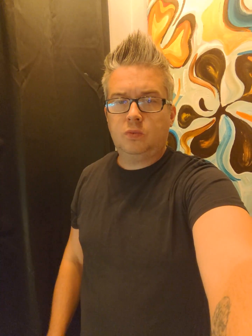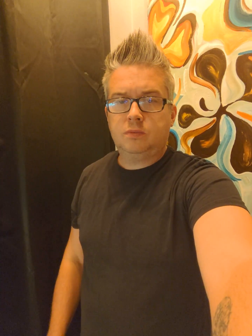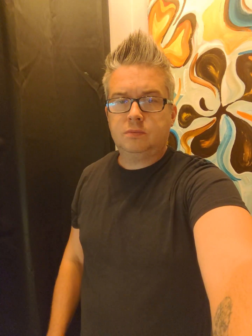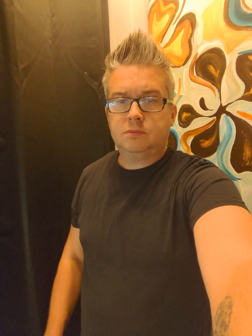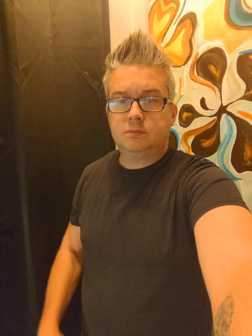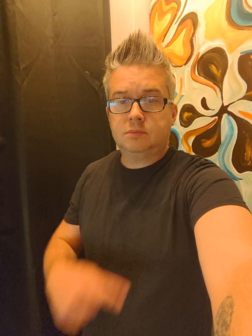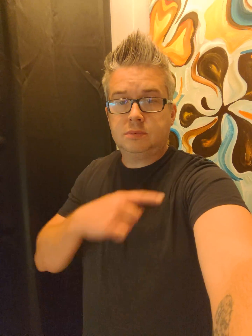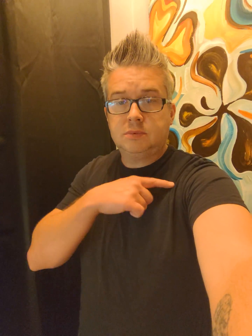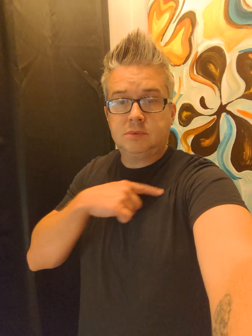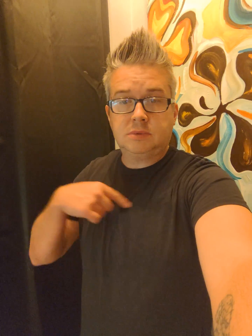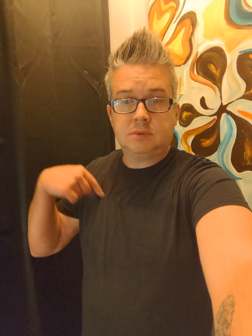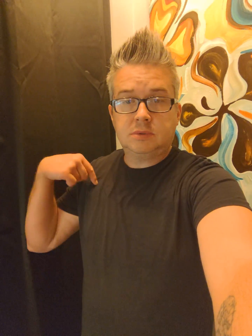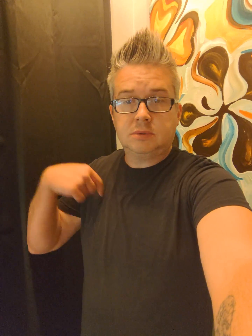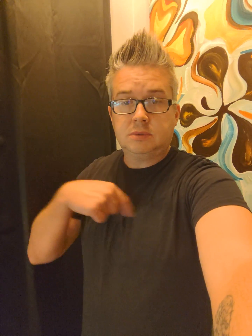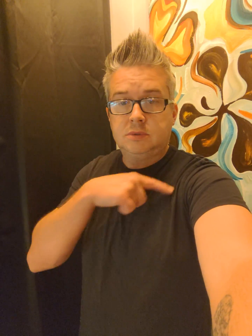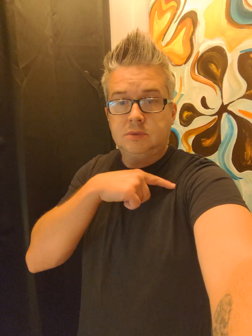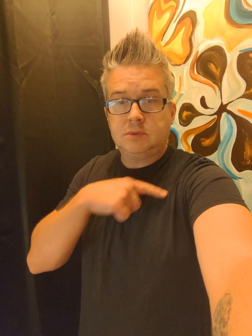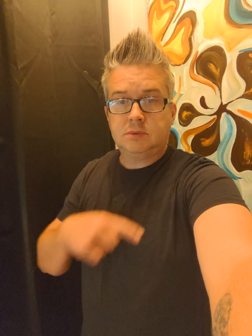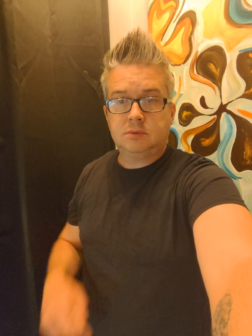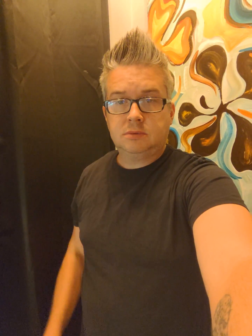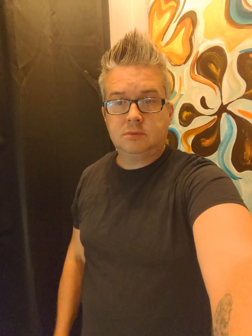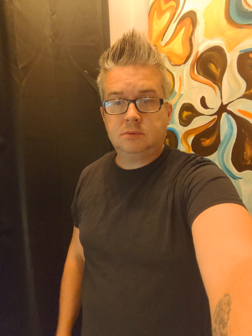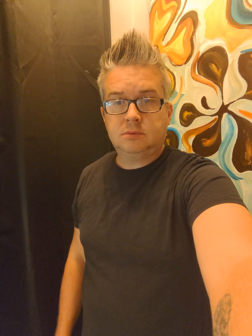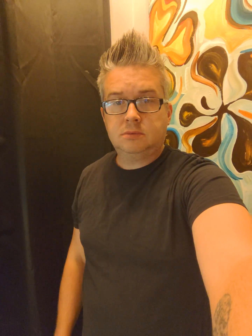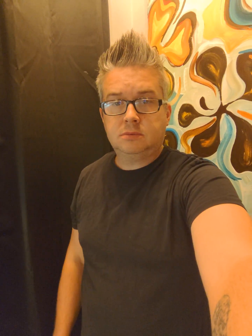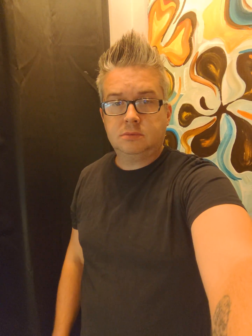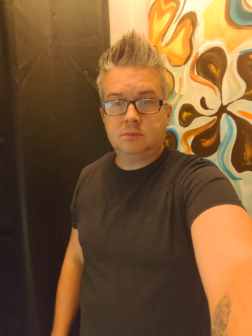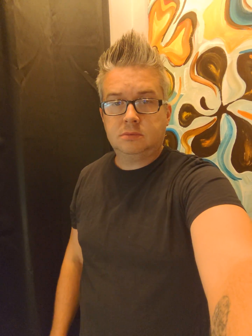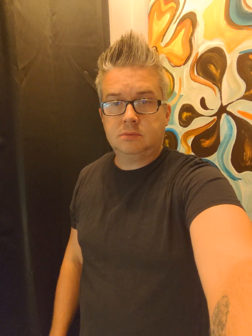bib